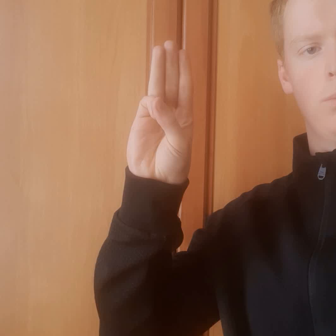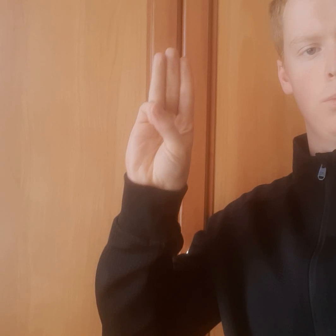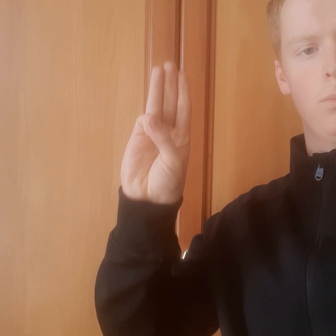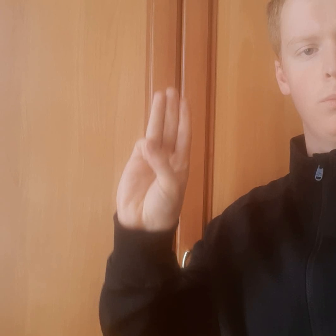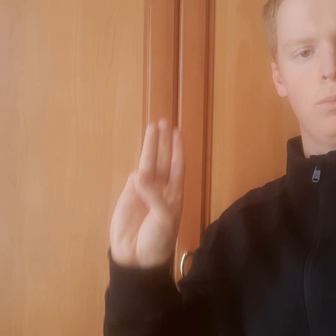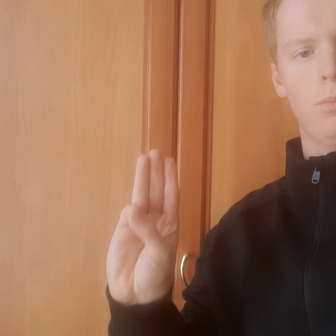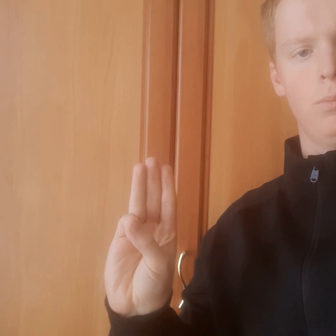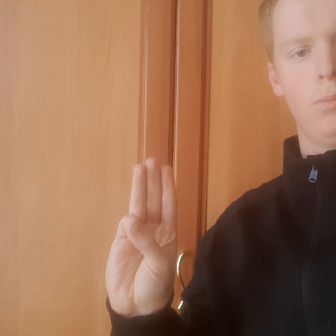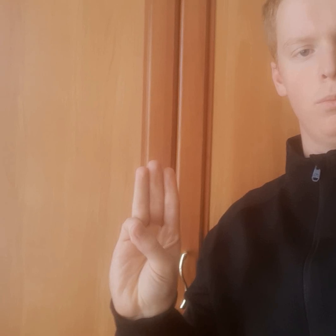Щ